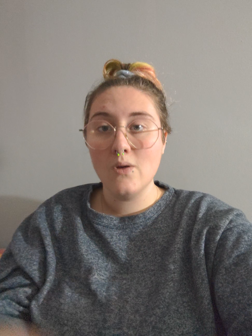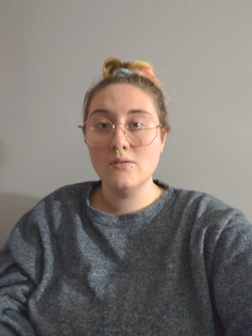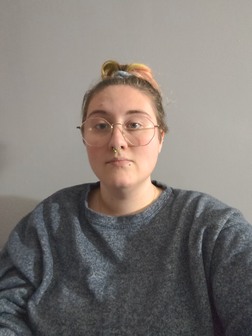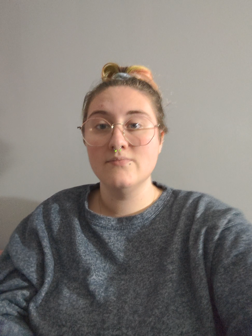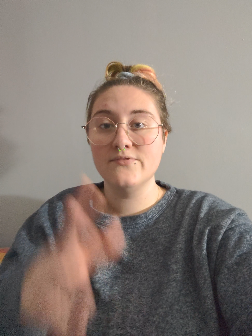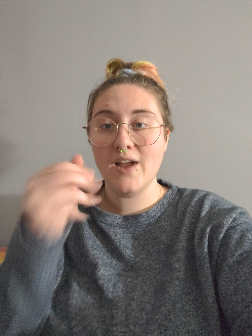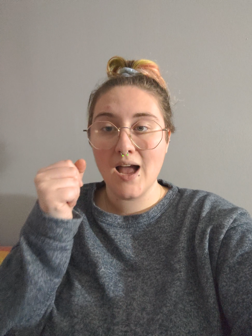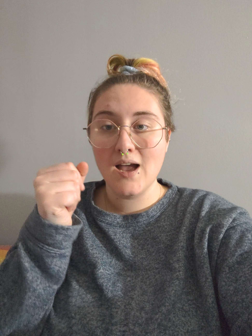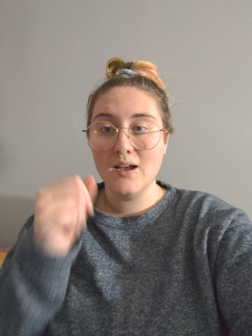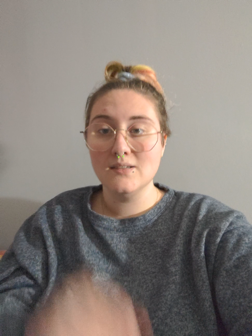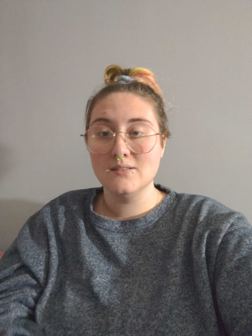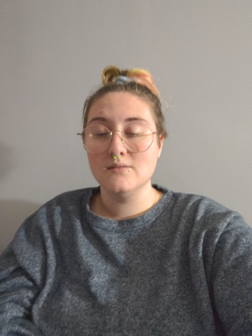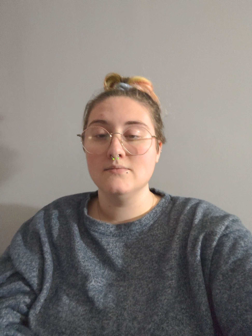fast